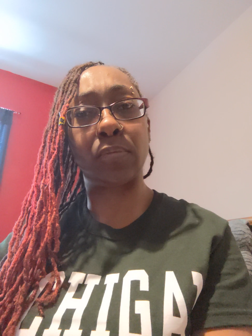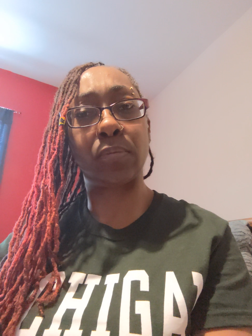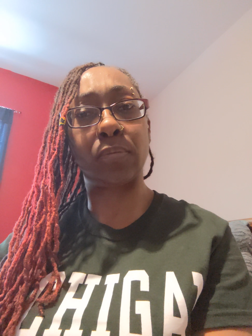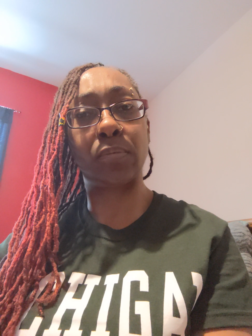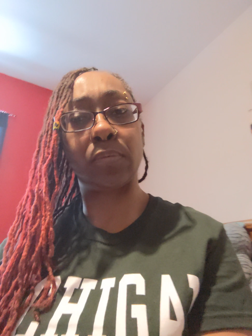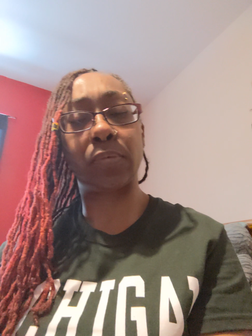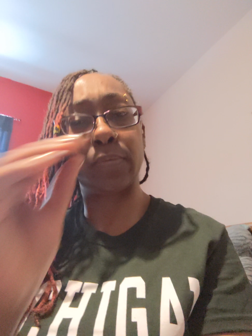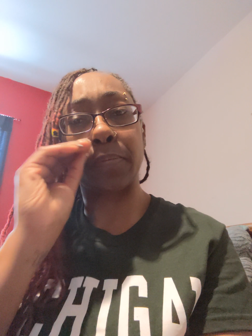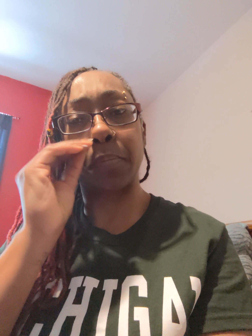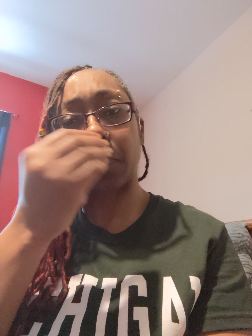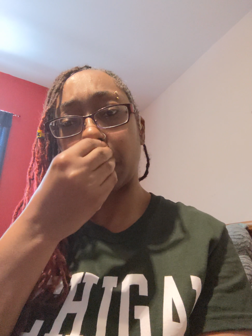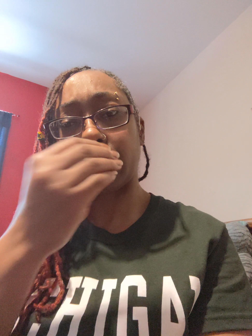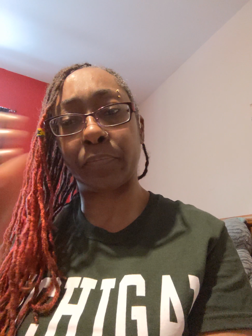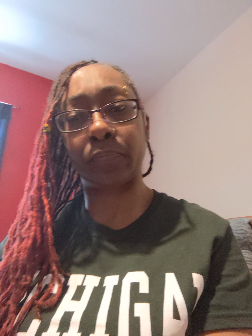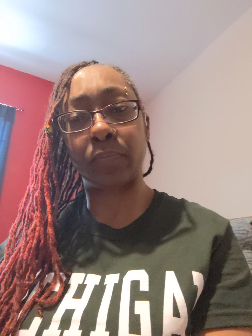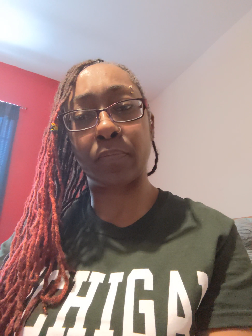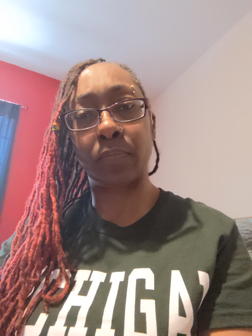flower